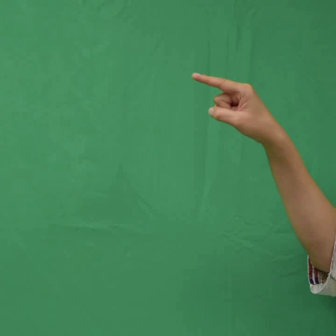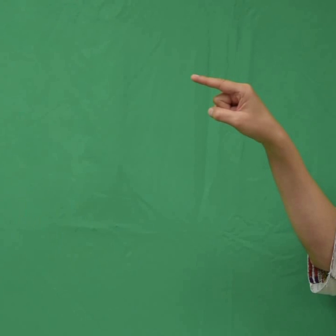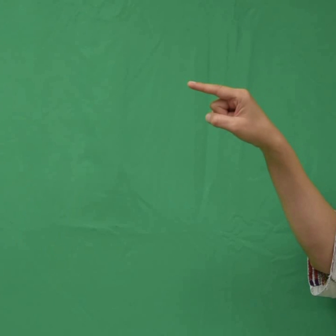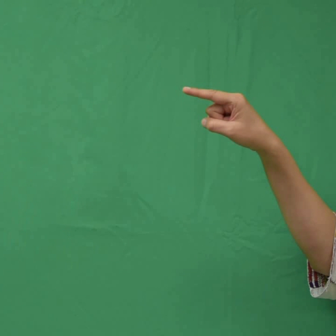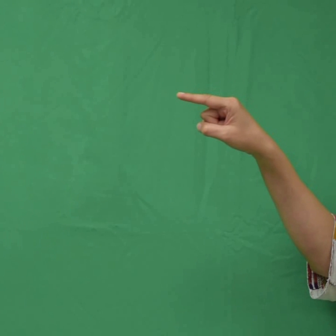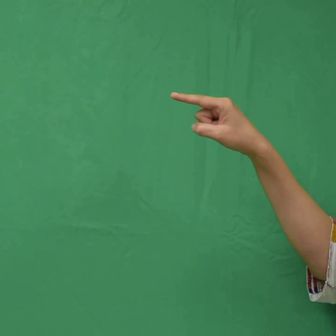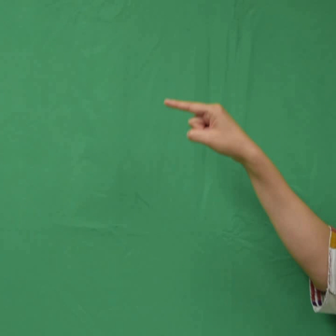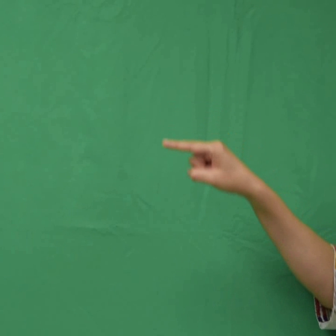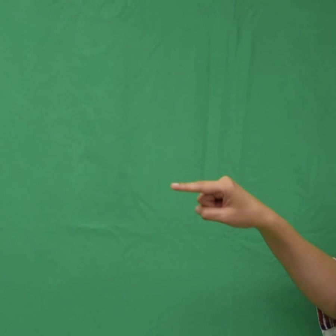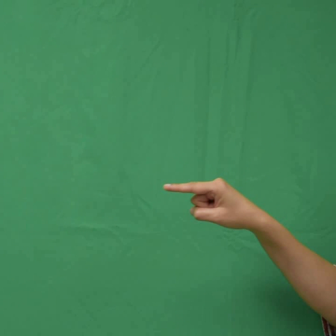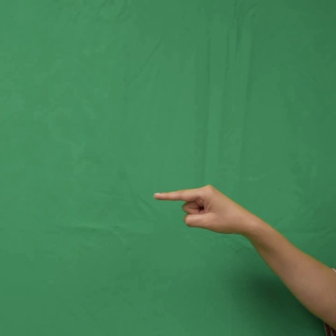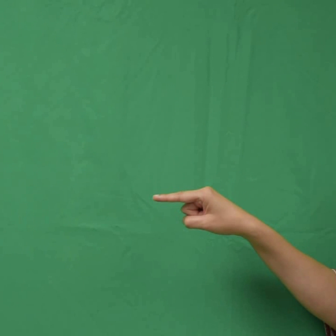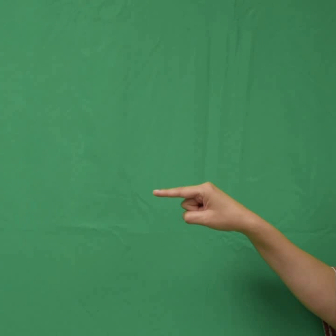Z